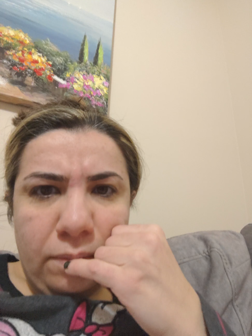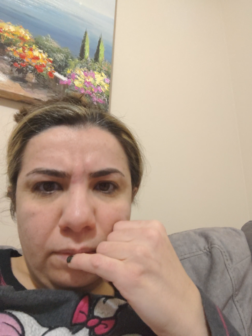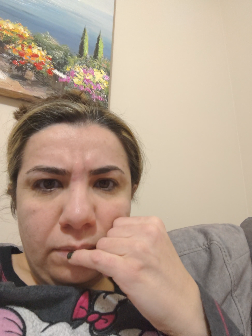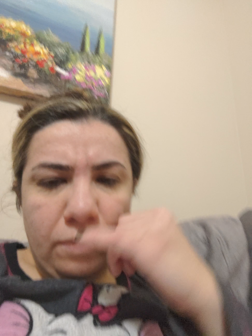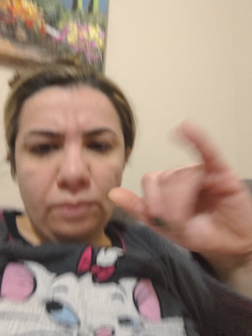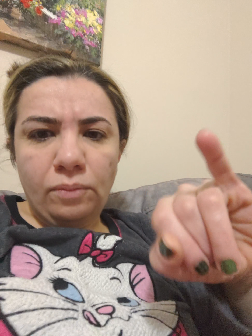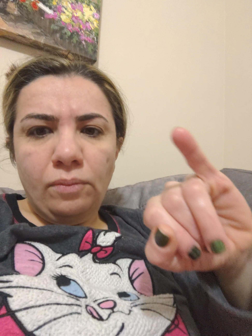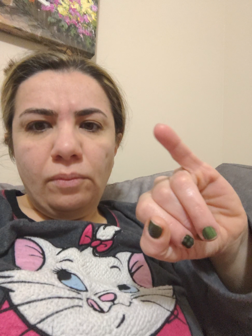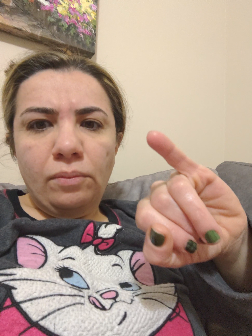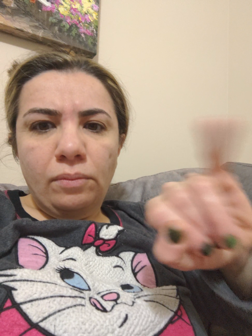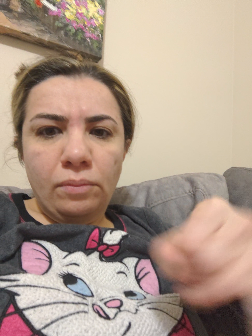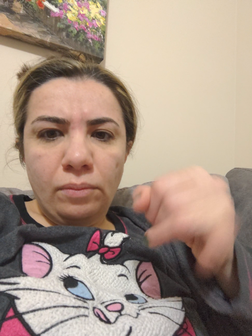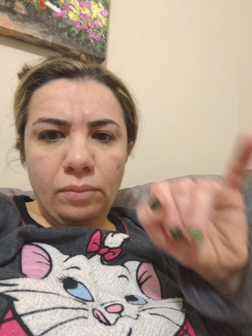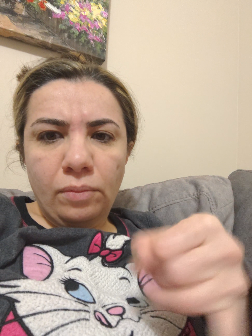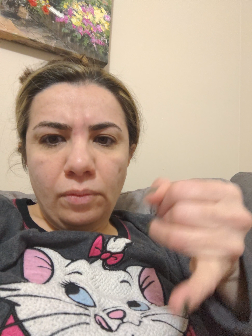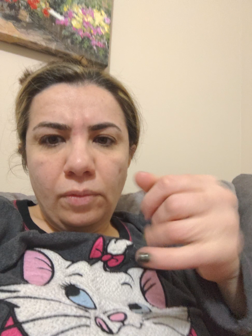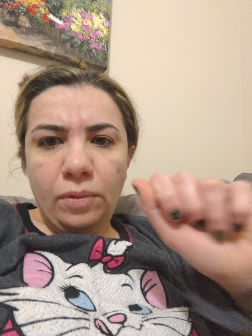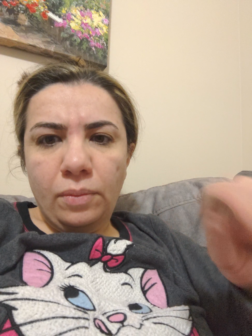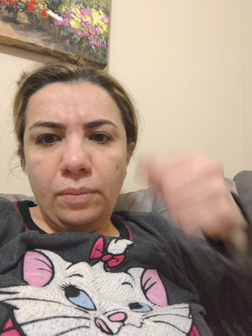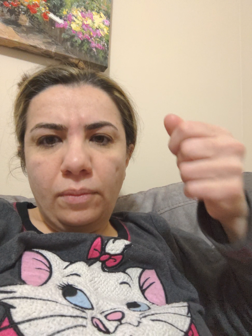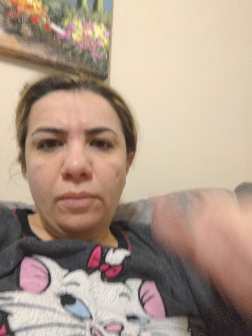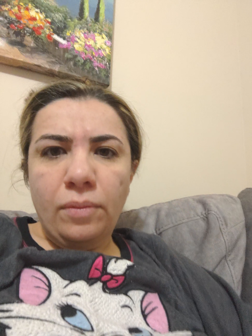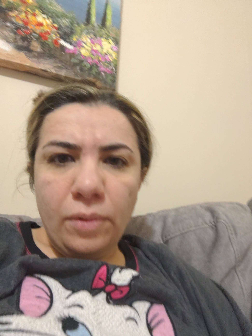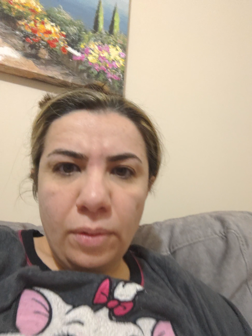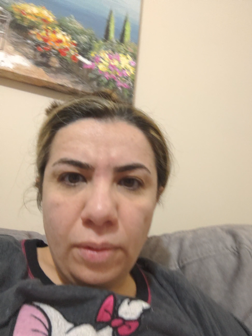jeans